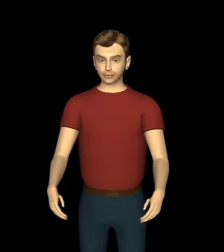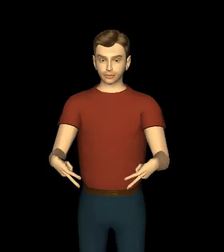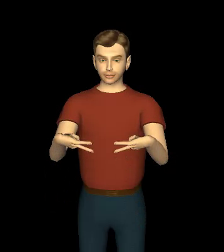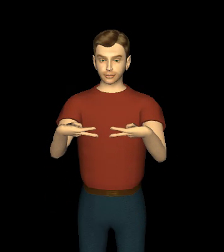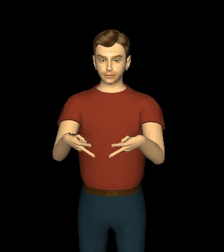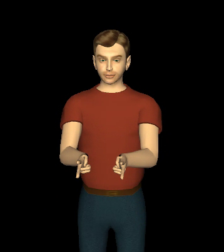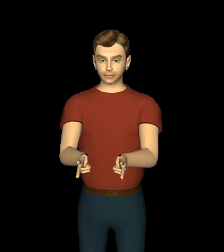تفويض